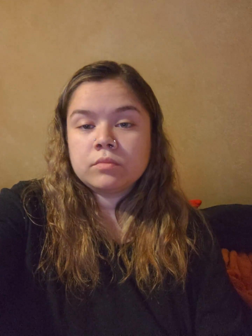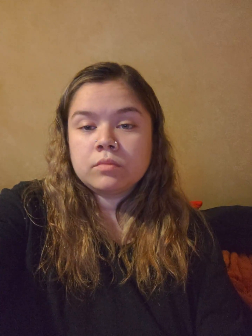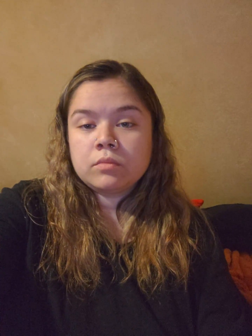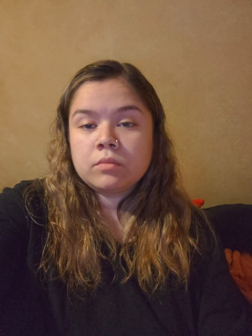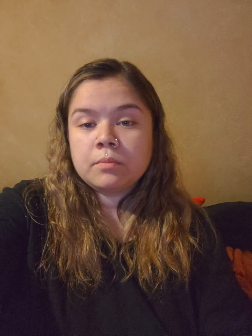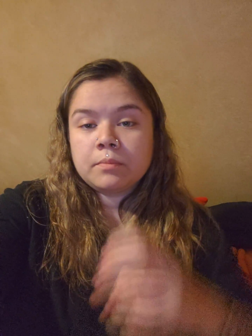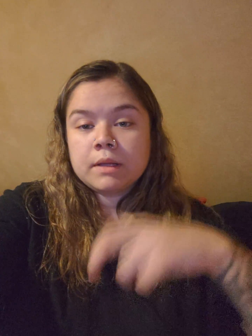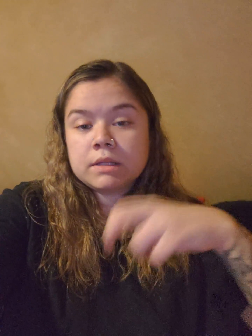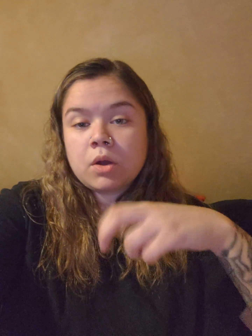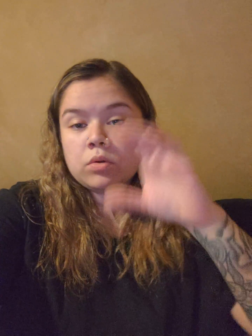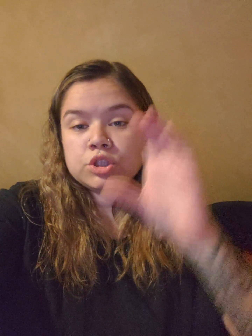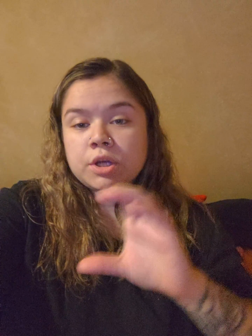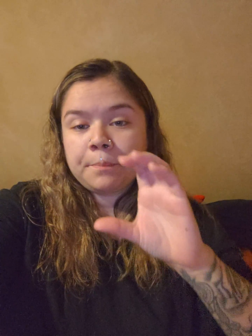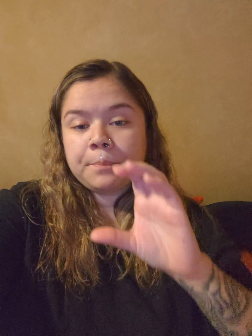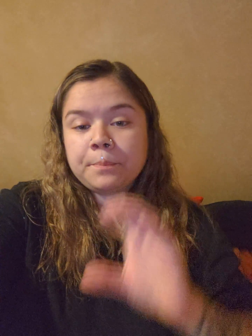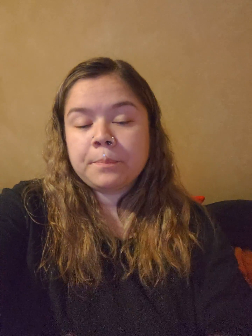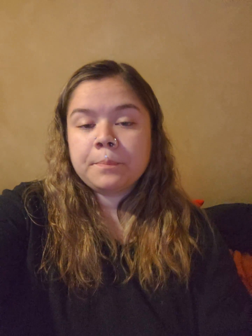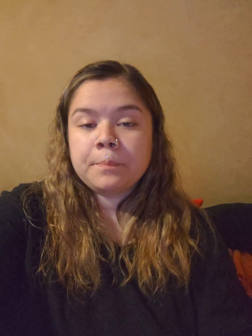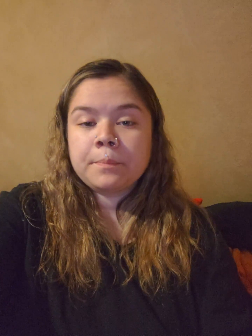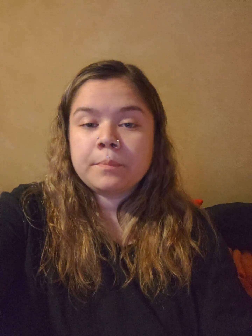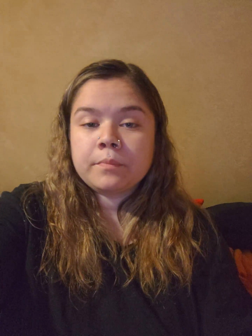potato chip